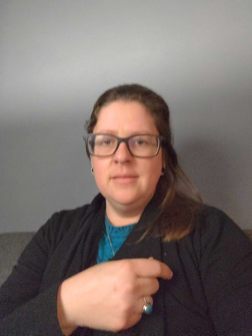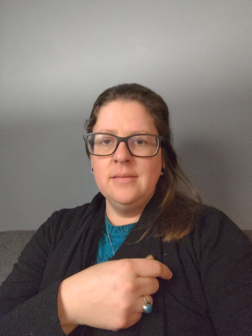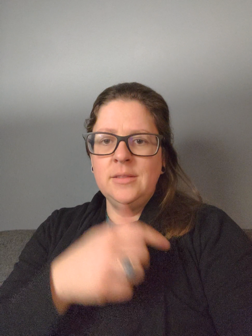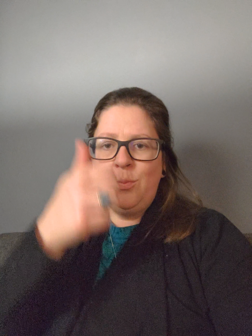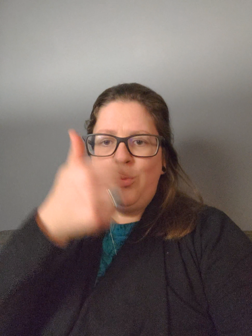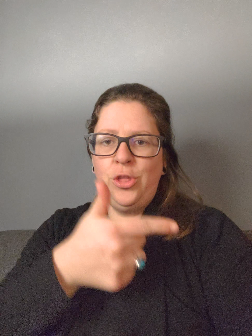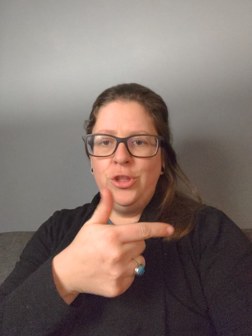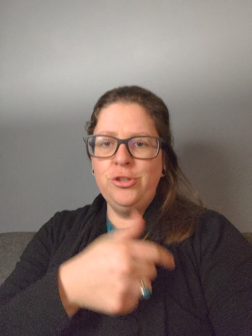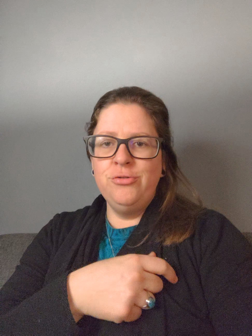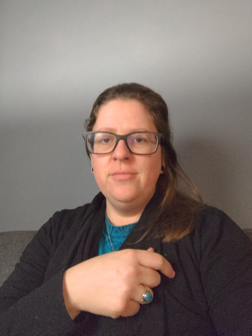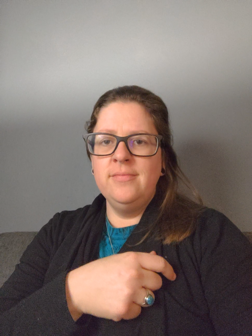brother